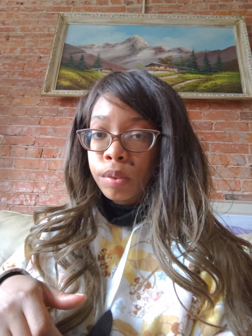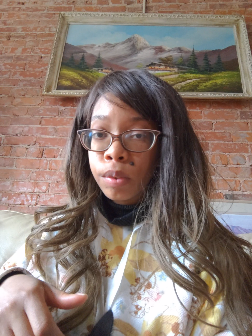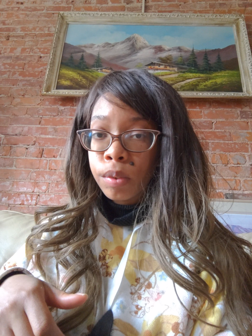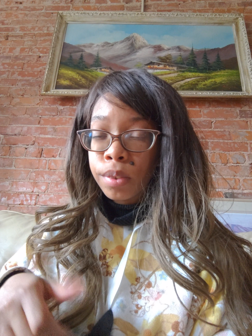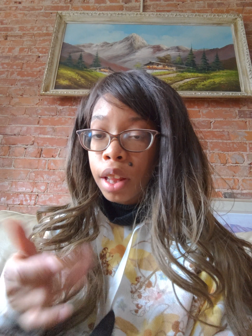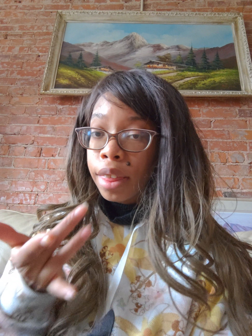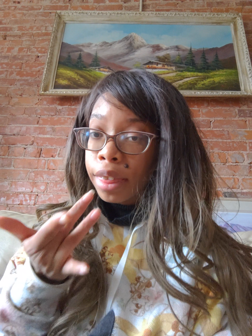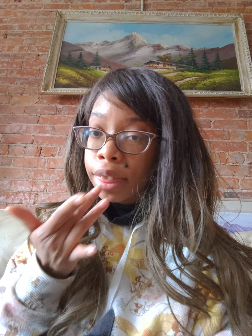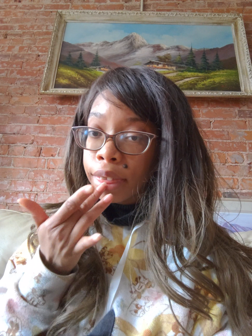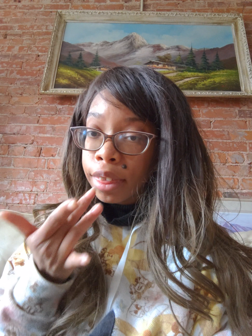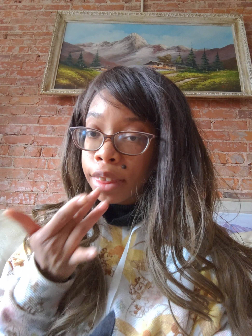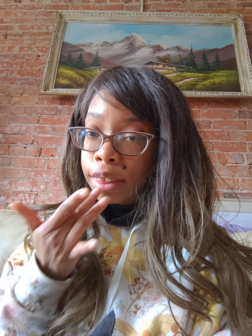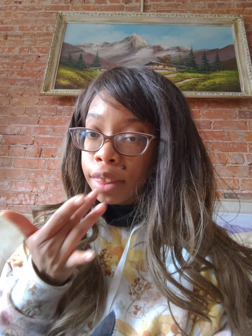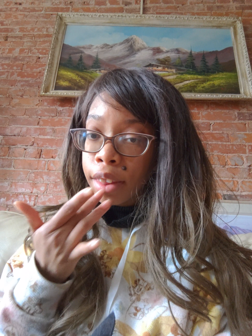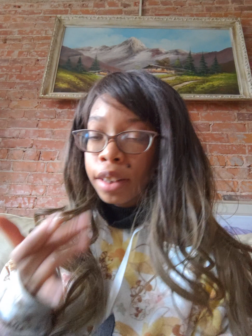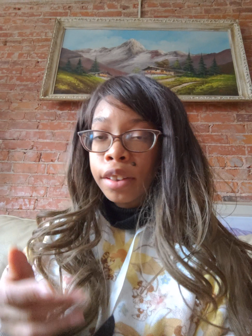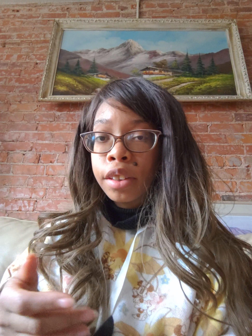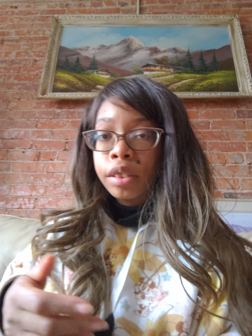taste